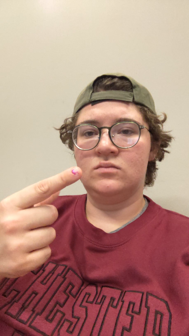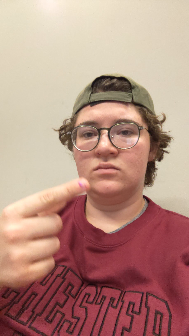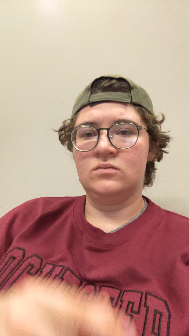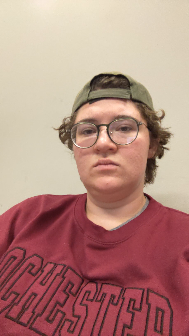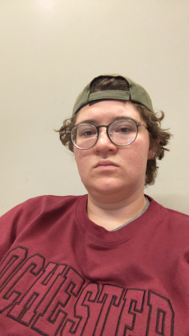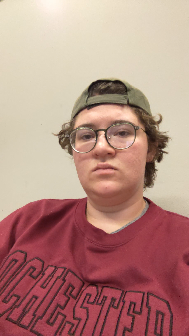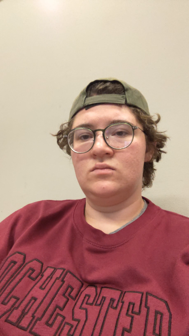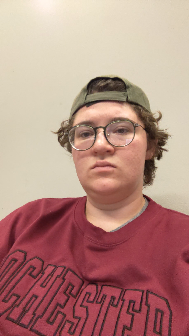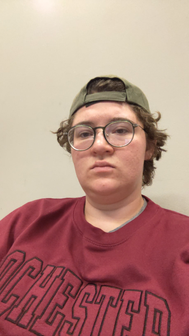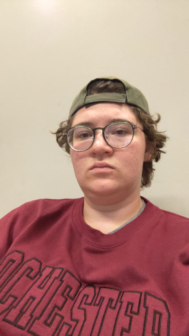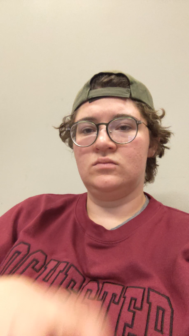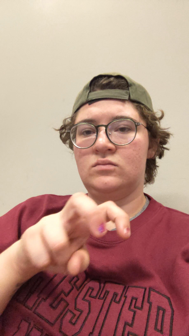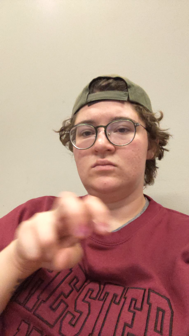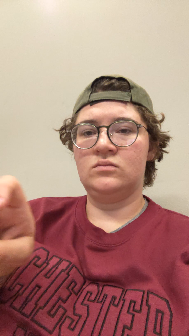couch